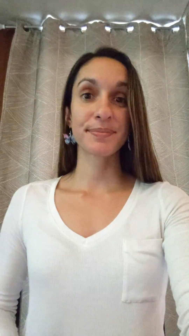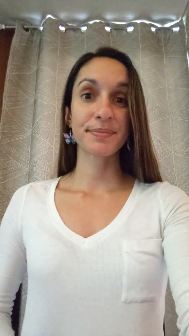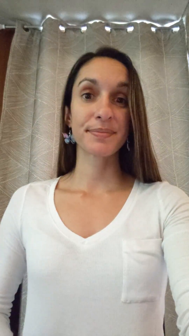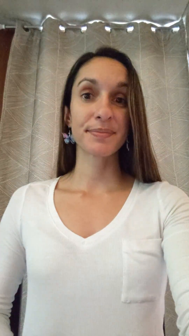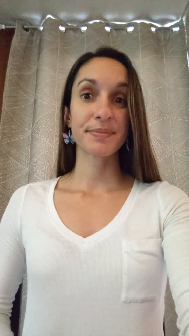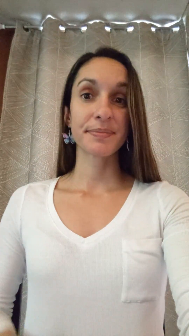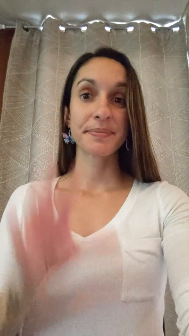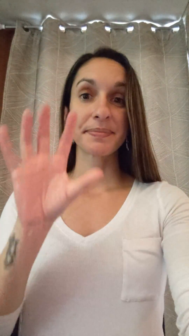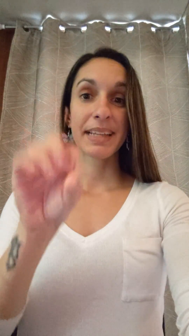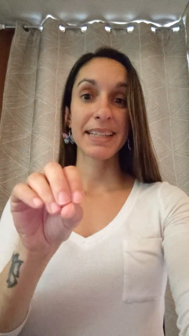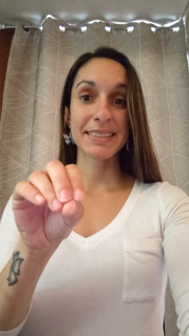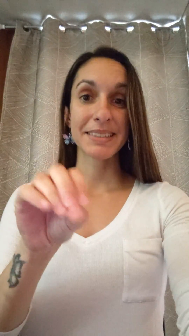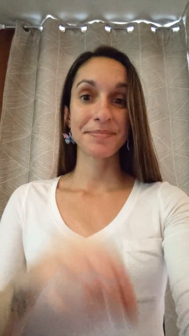bite